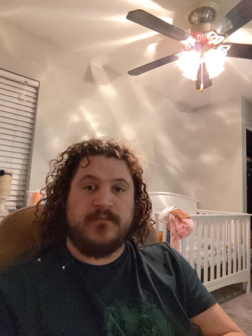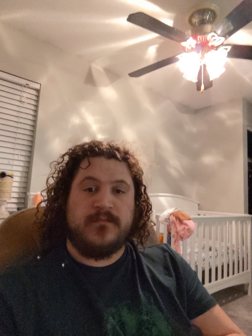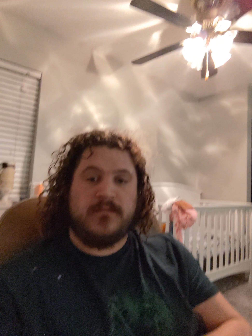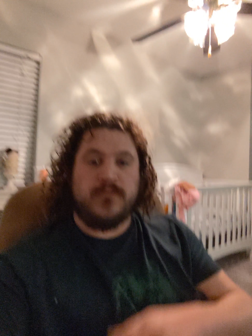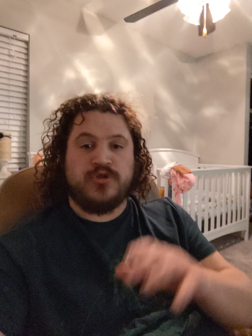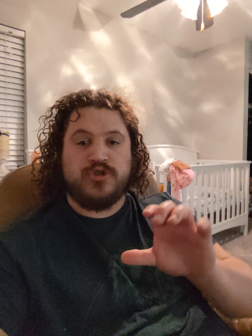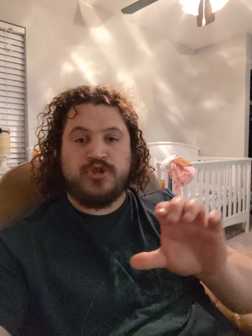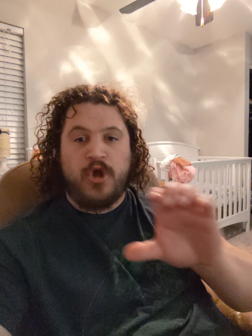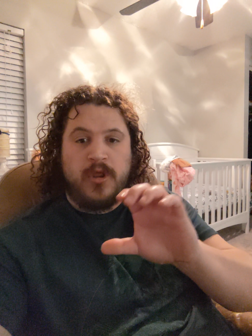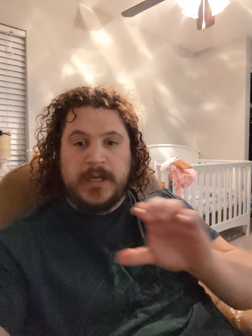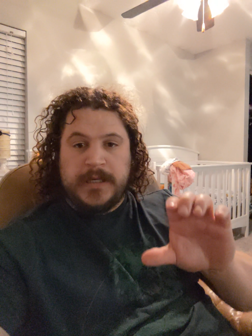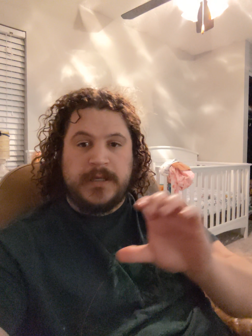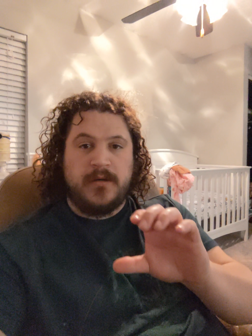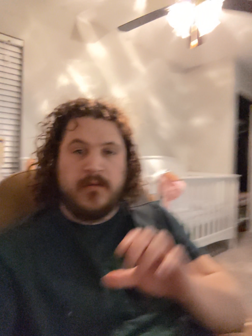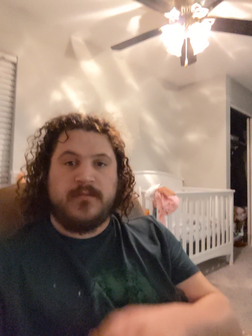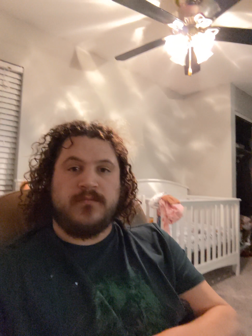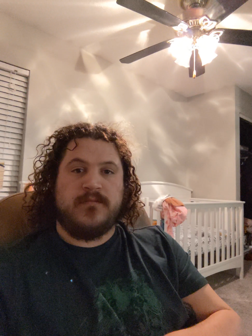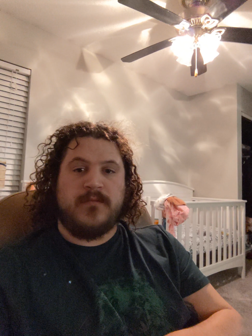chocolate